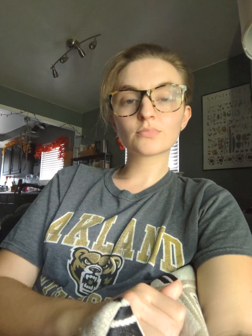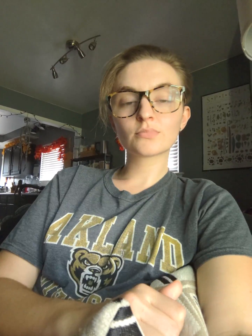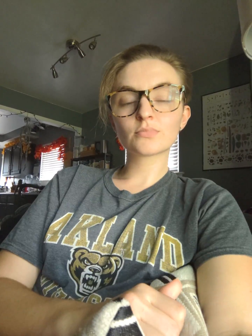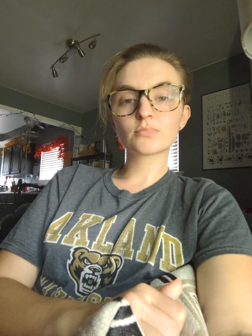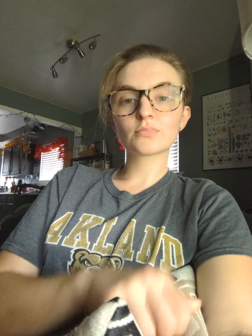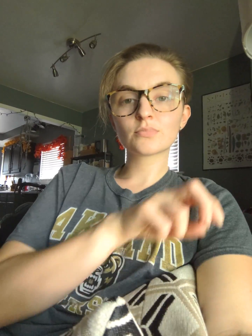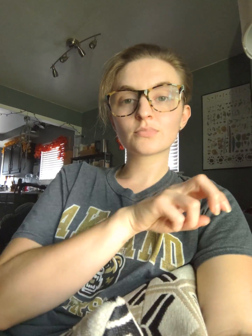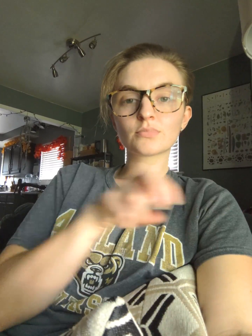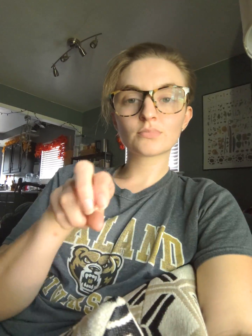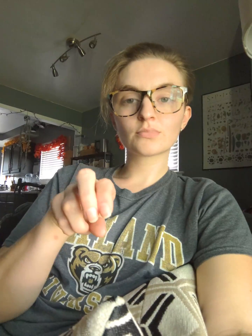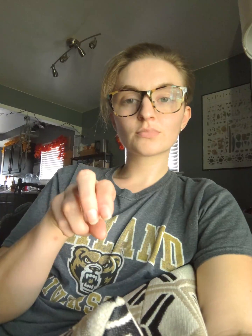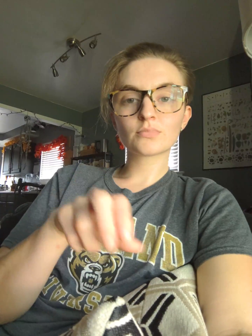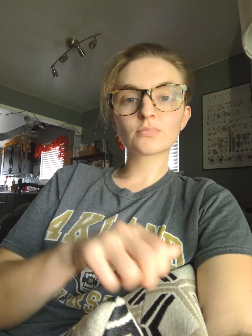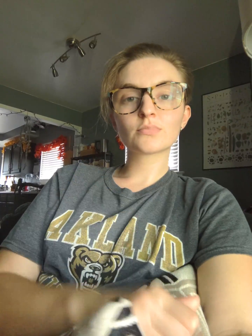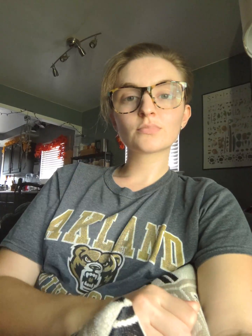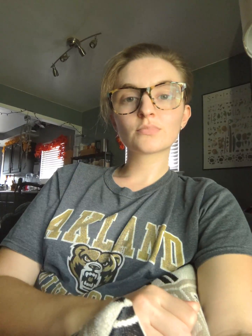porch